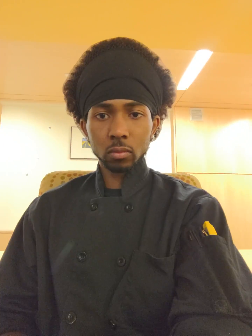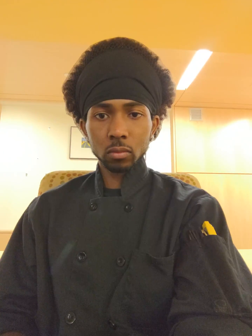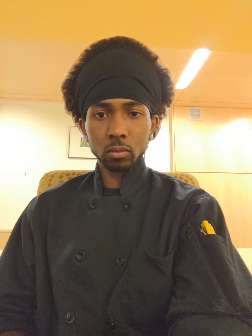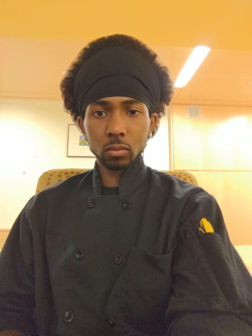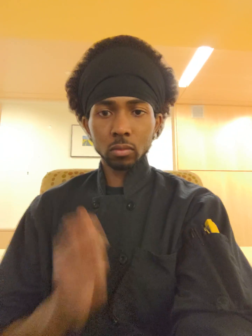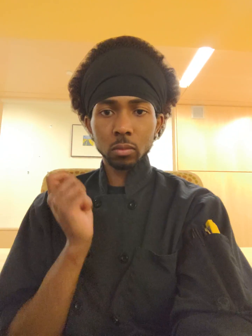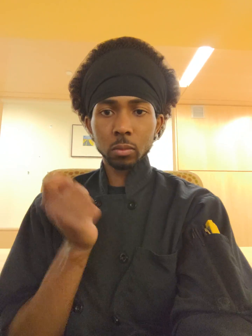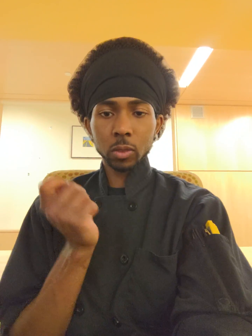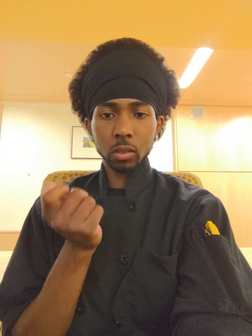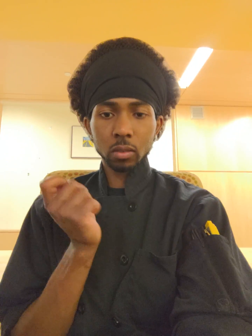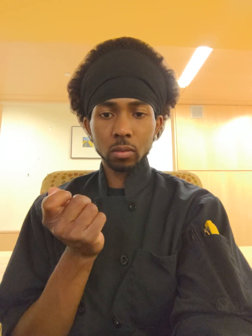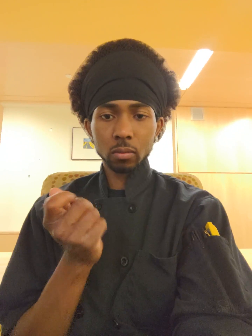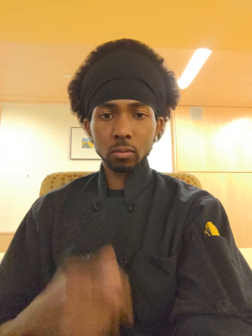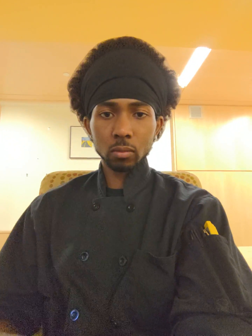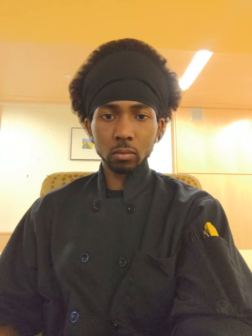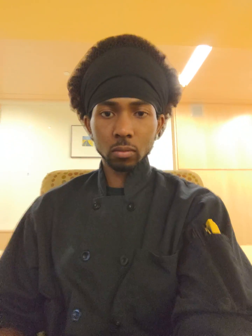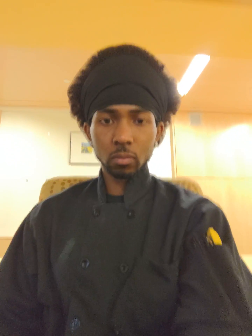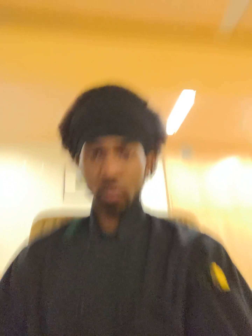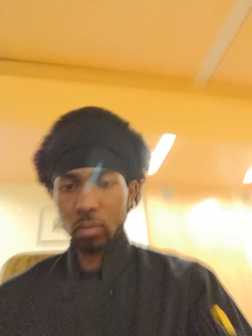bat